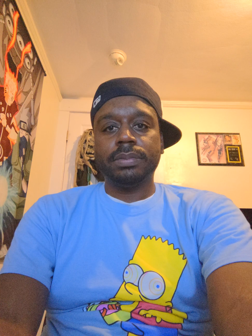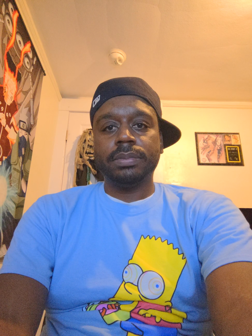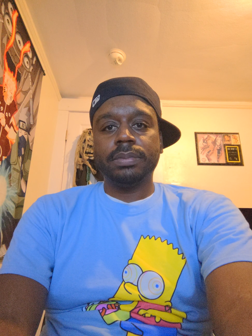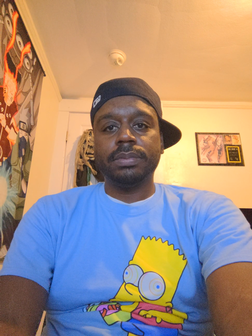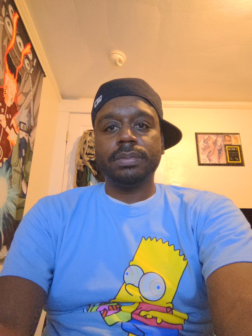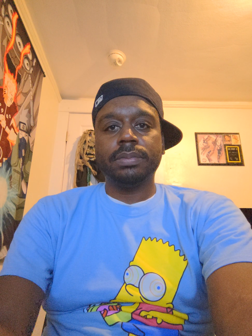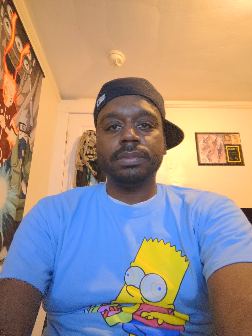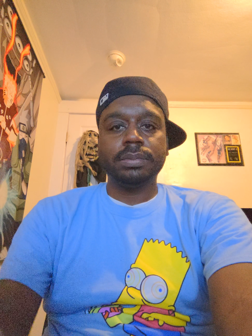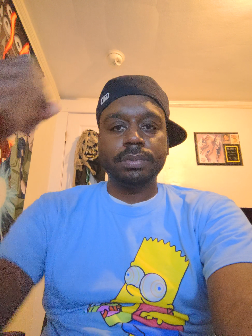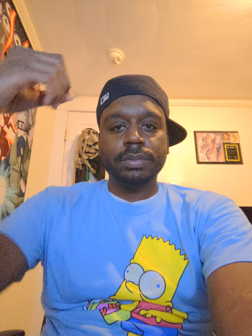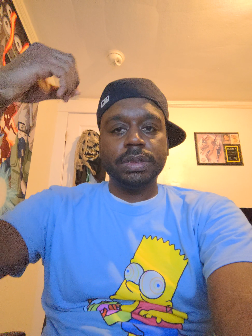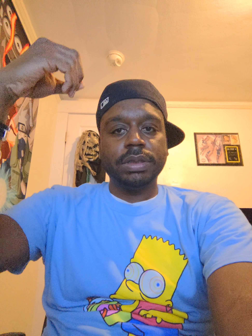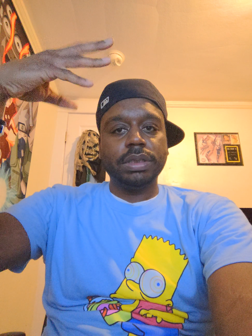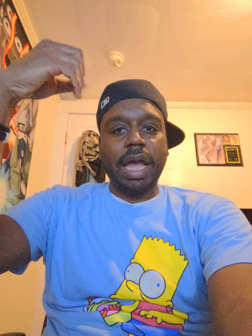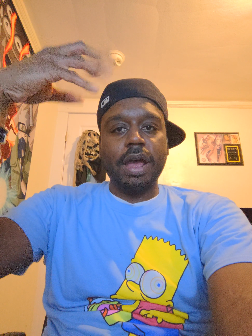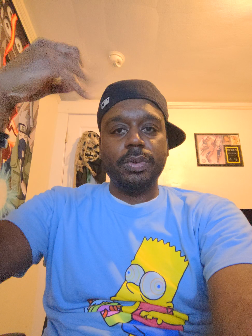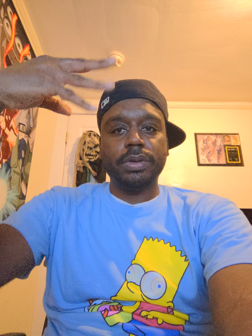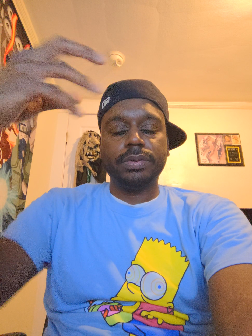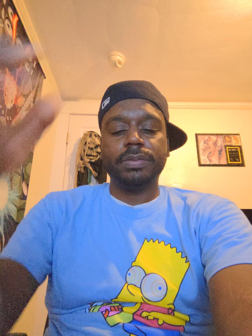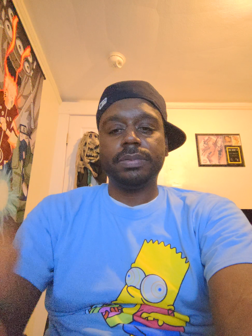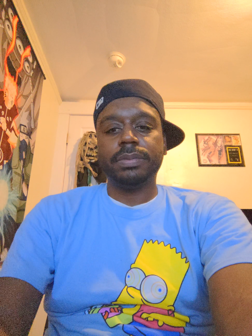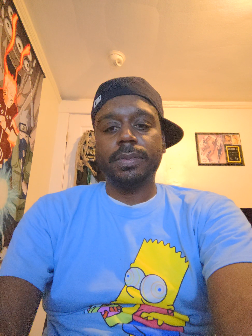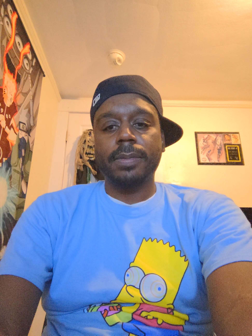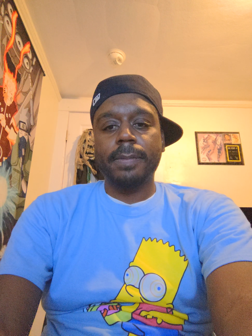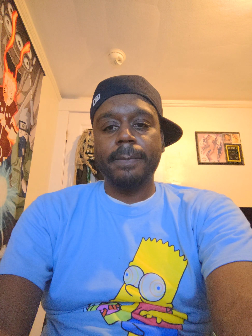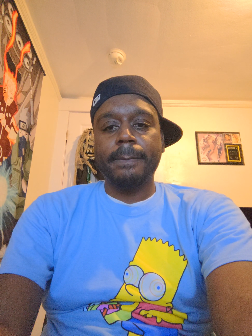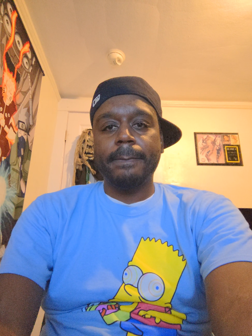shower